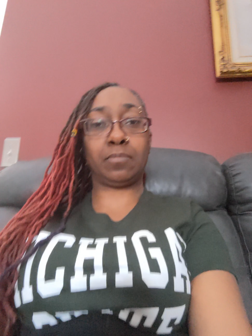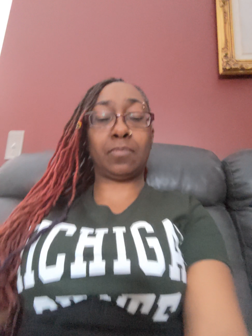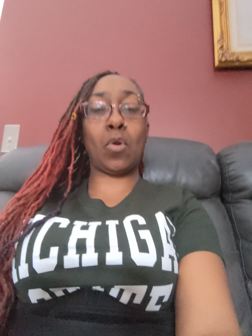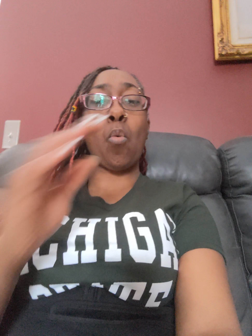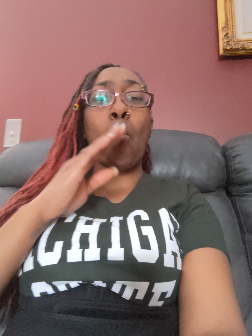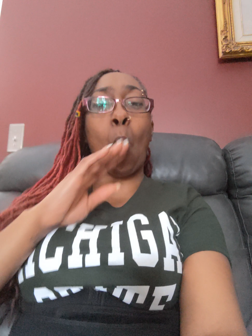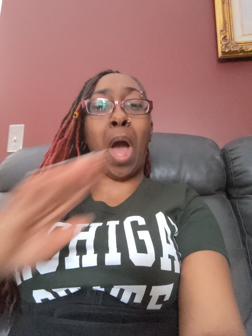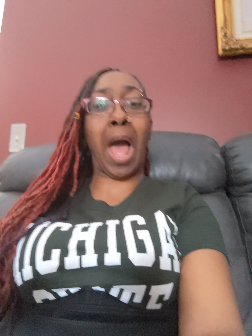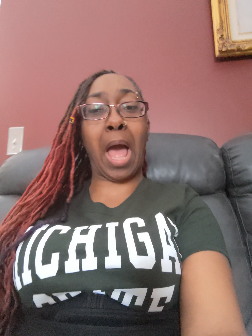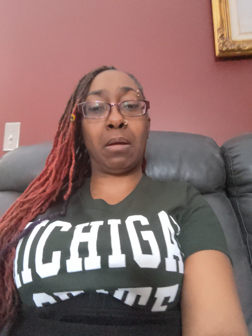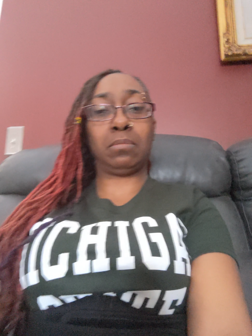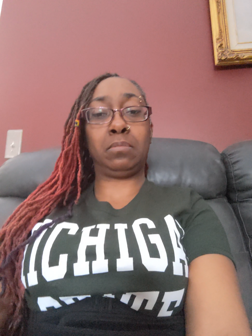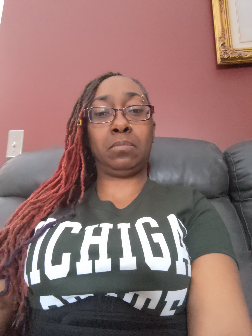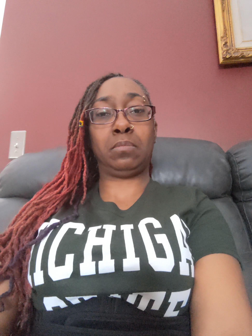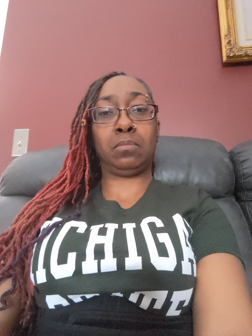quiet